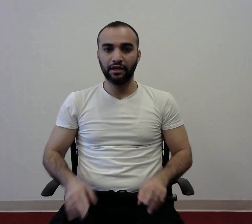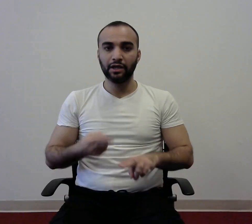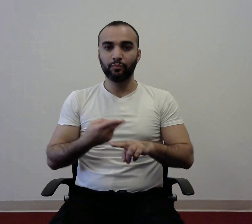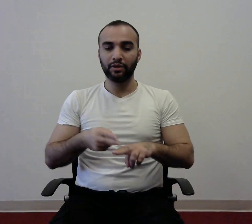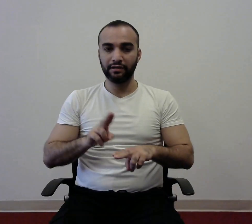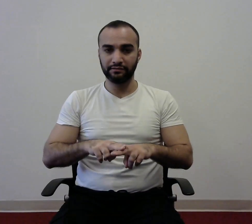bu